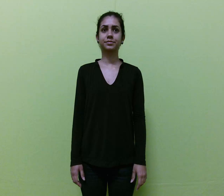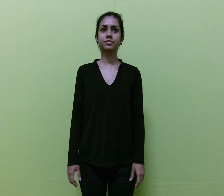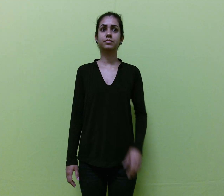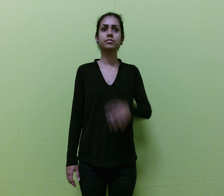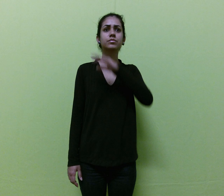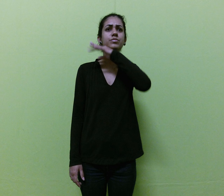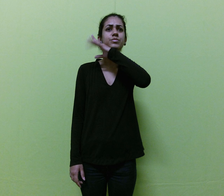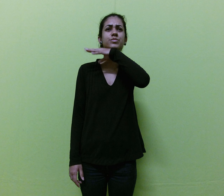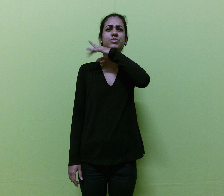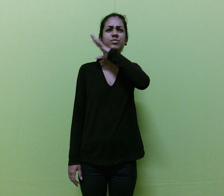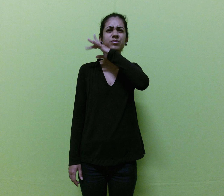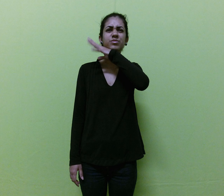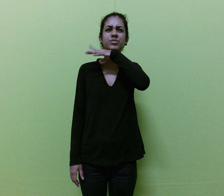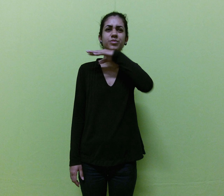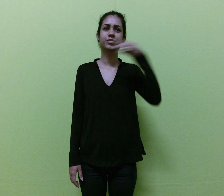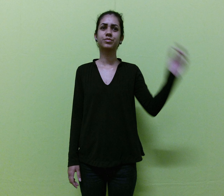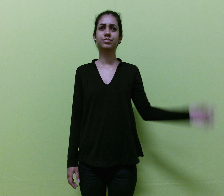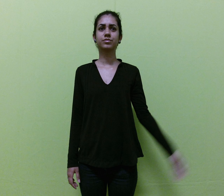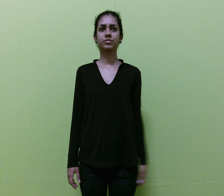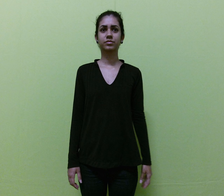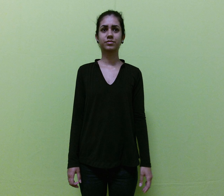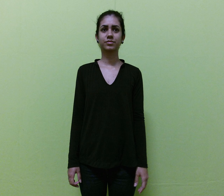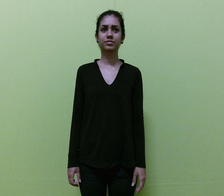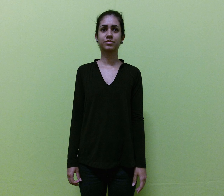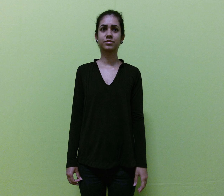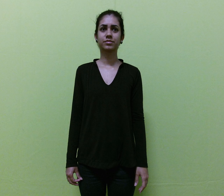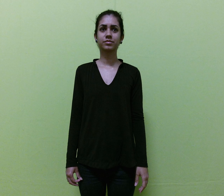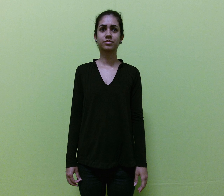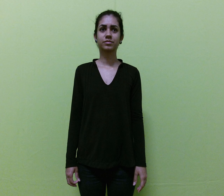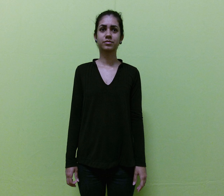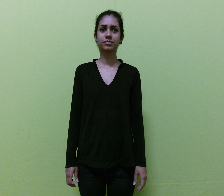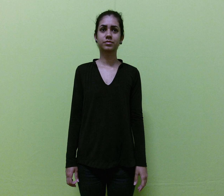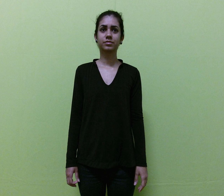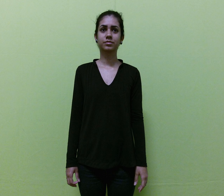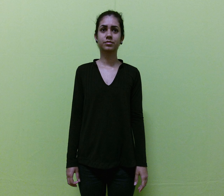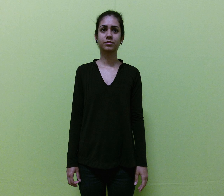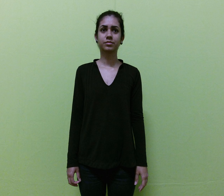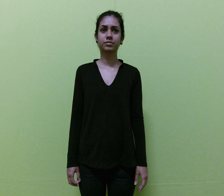ruim